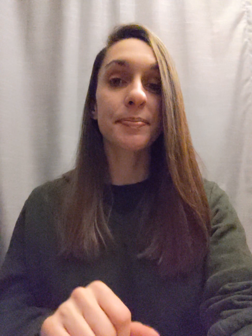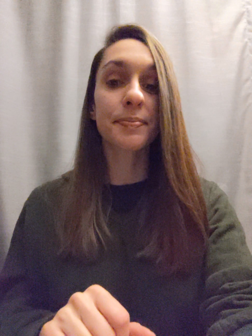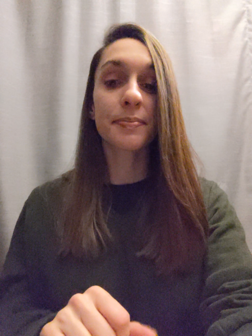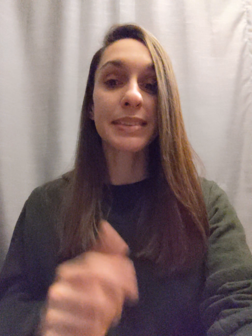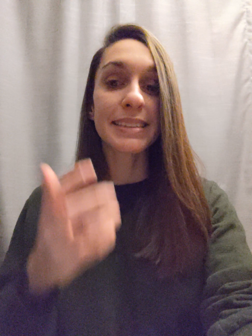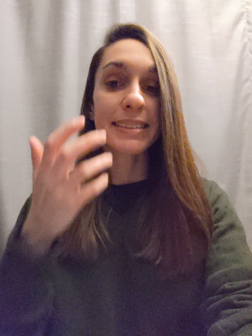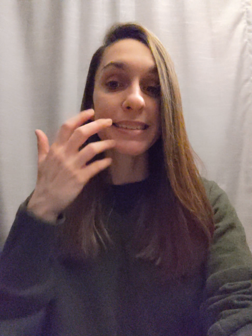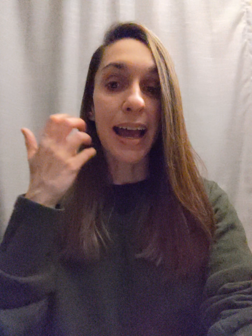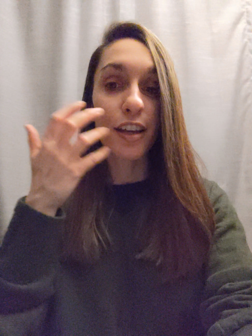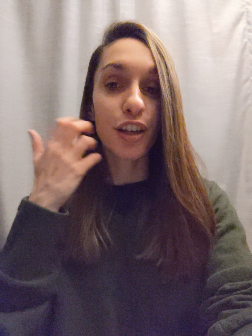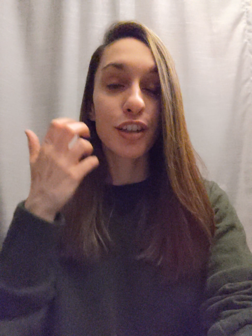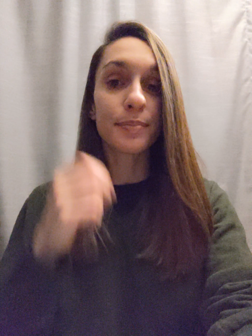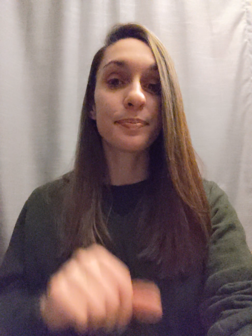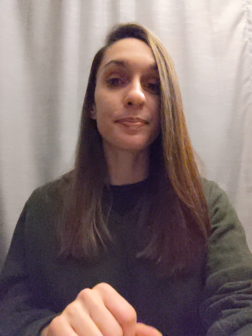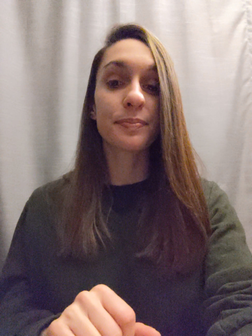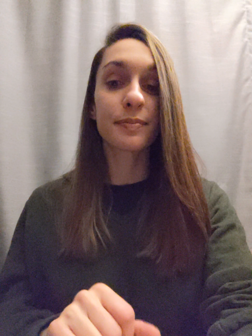tiger